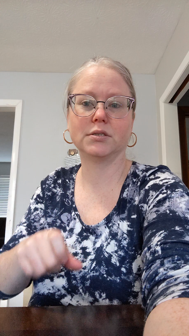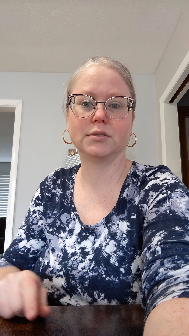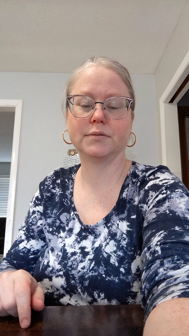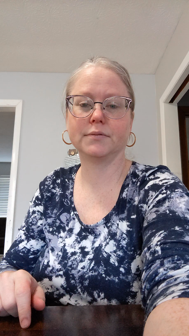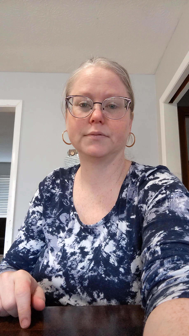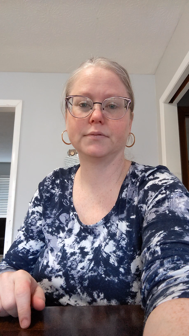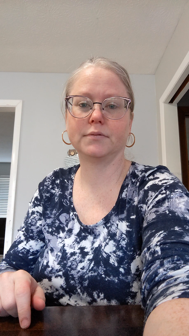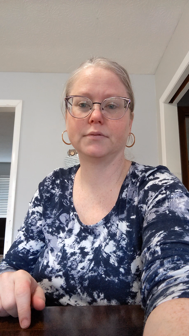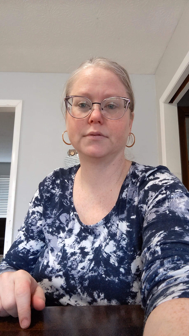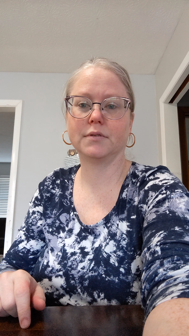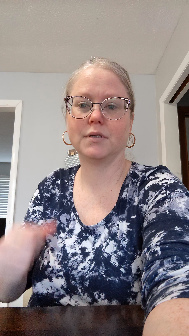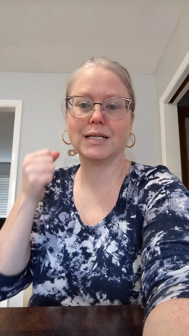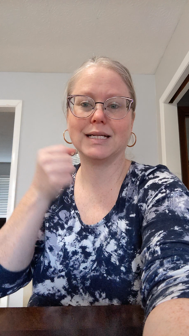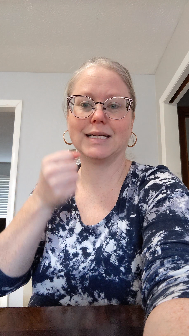hit